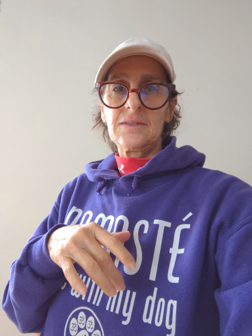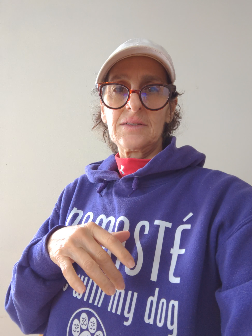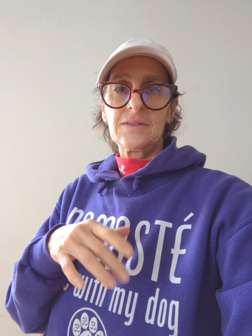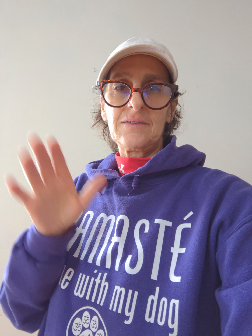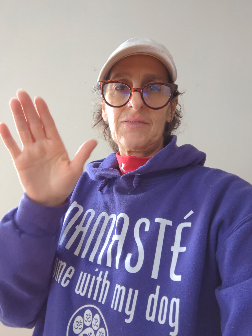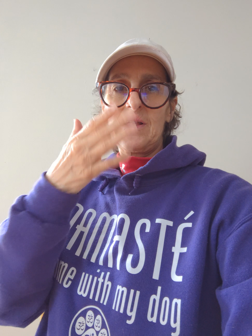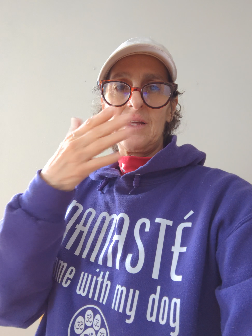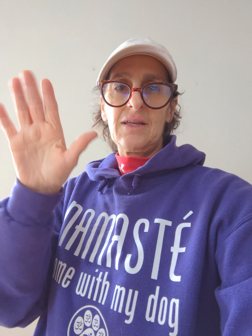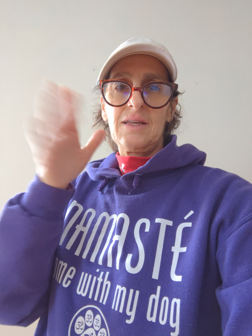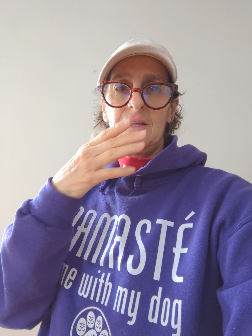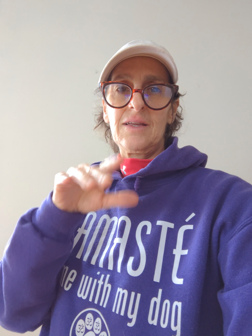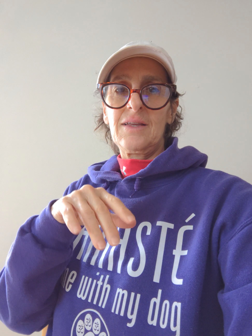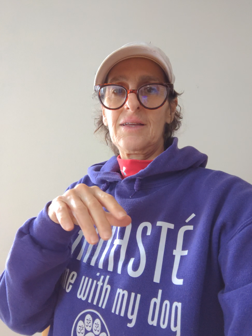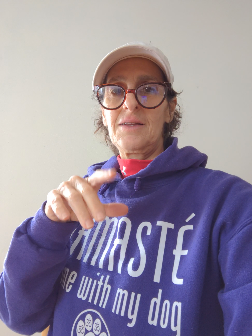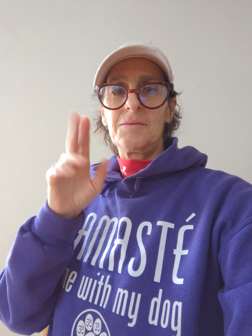flag